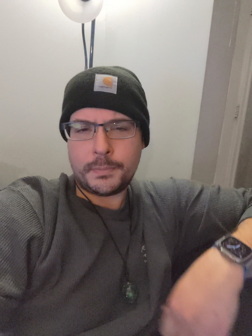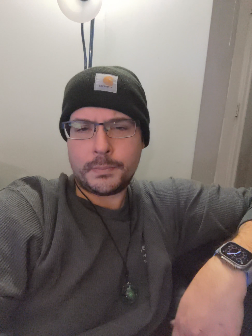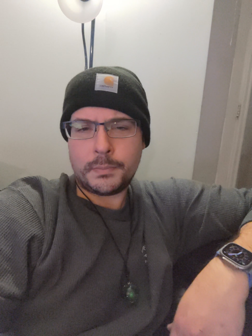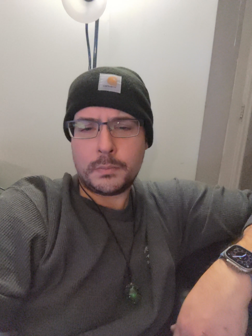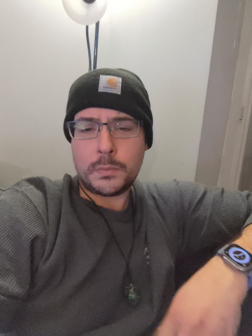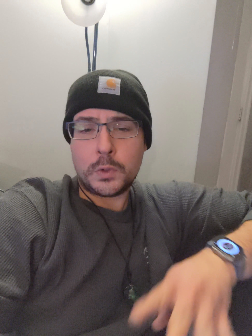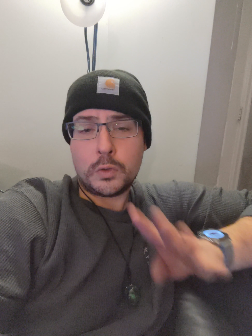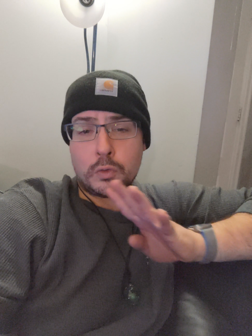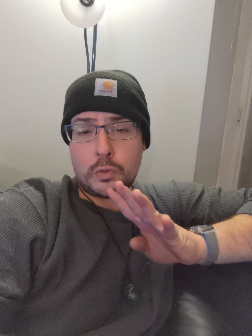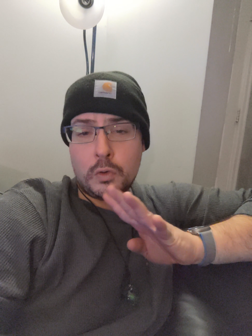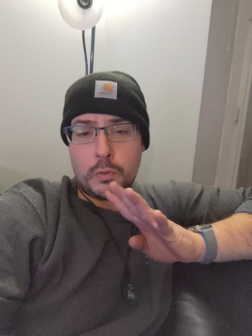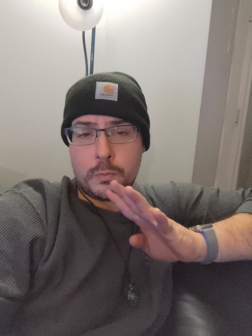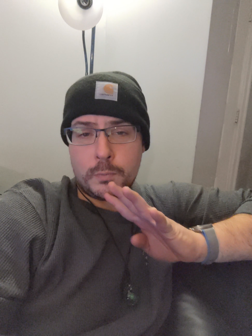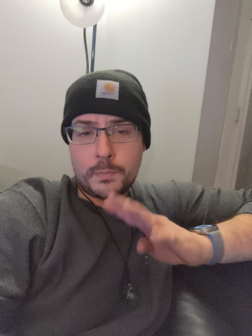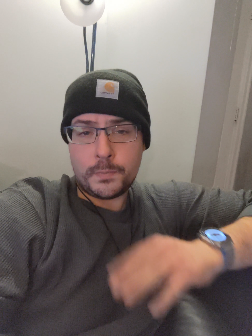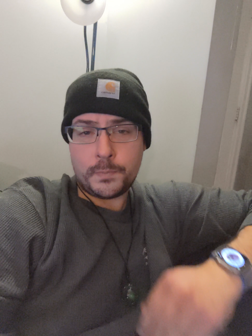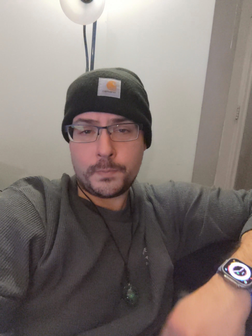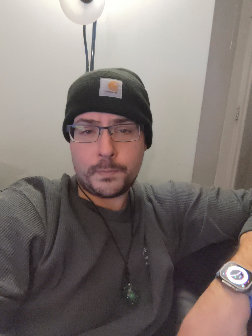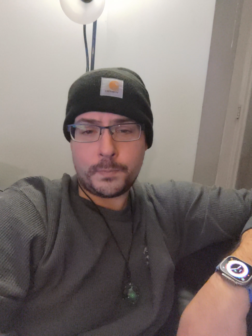talk